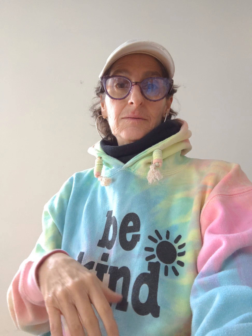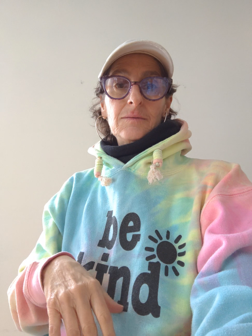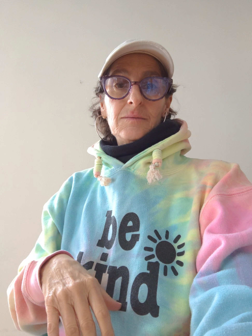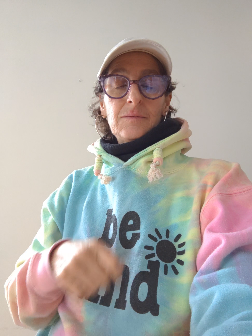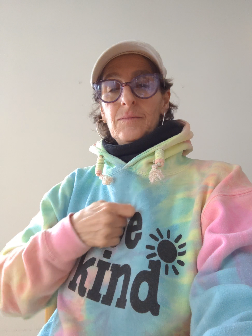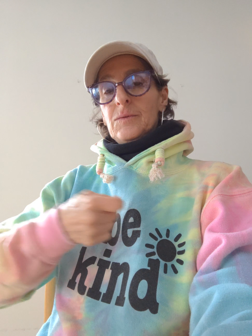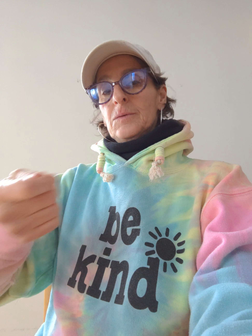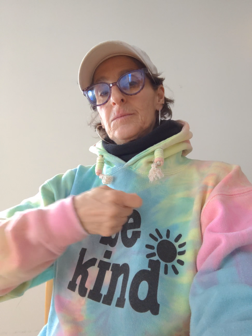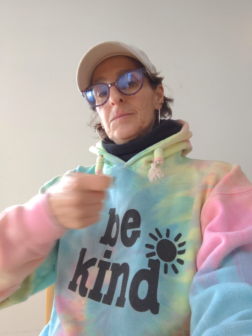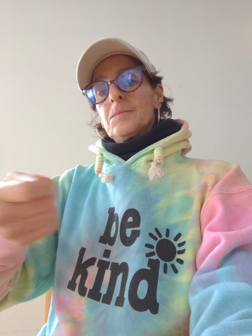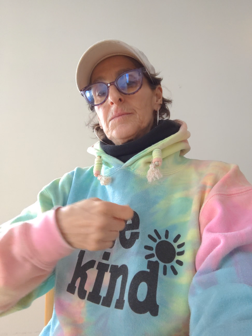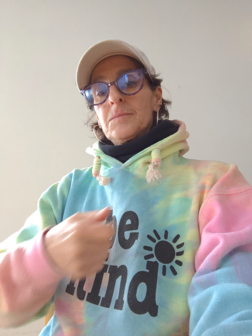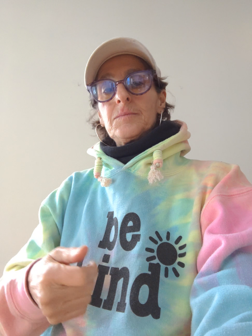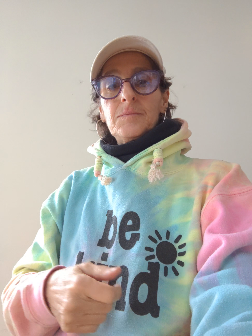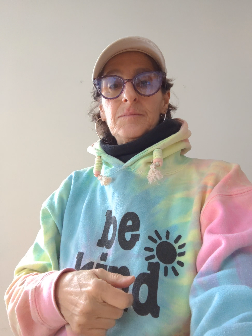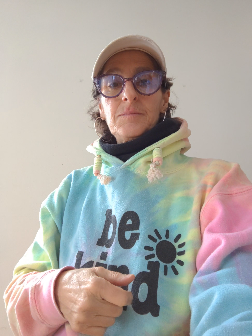vacuum